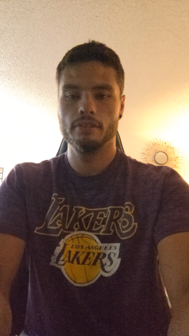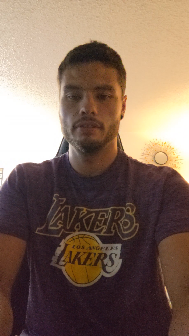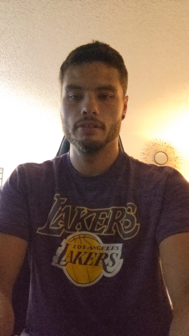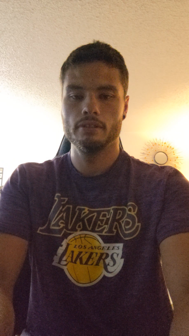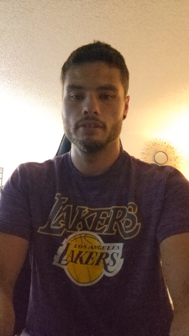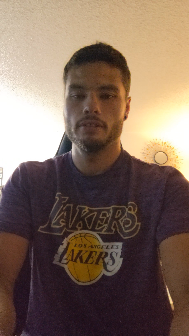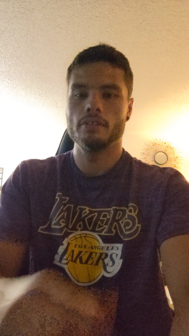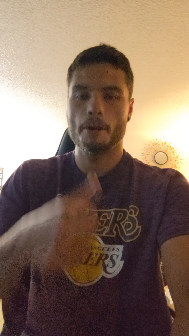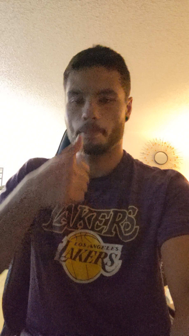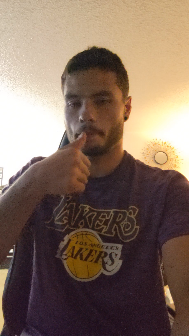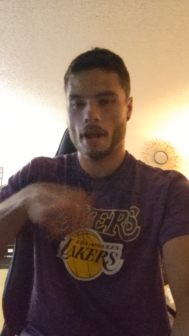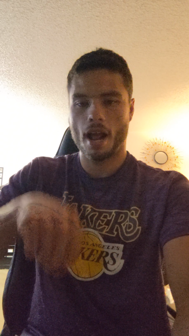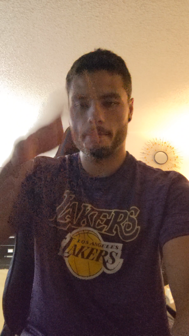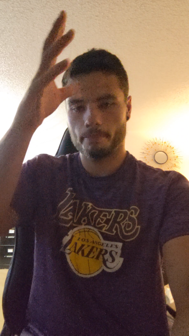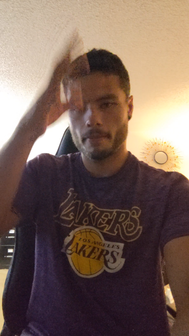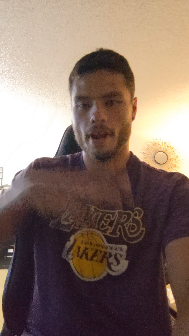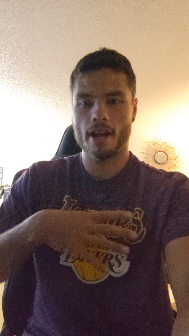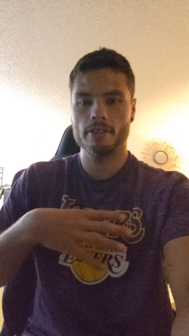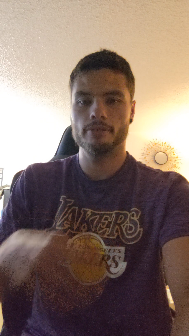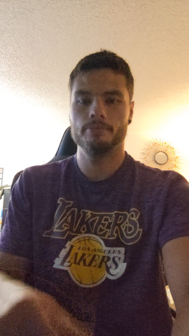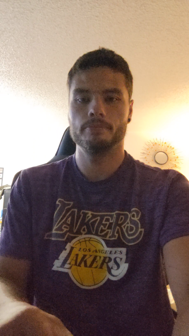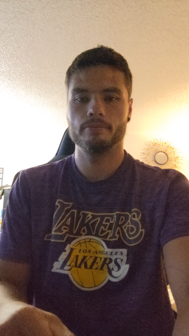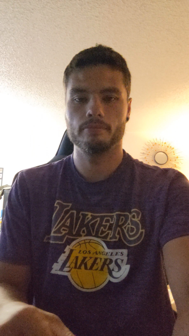mailman